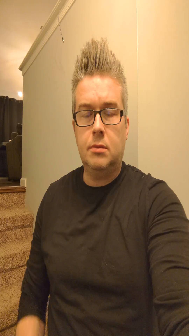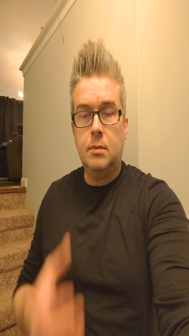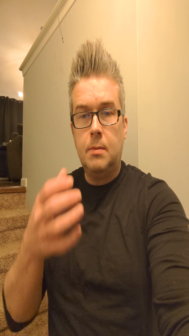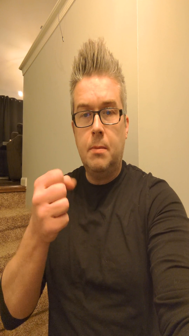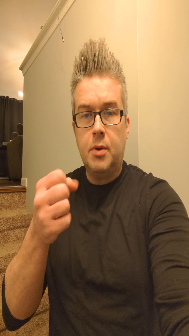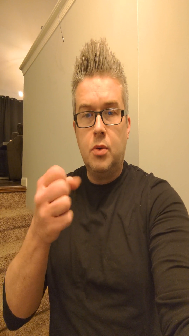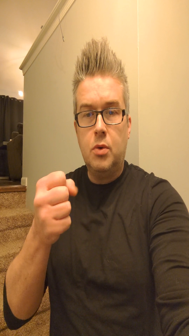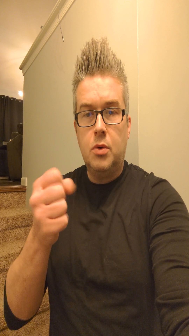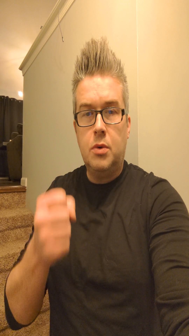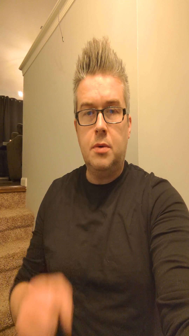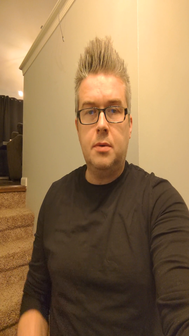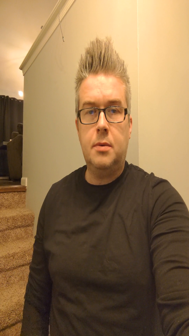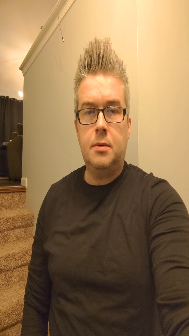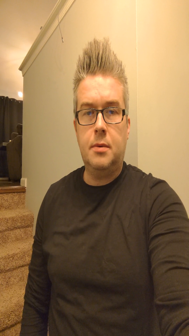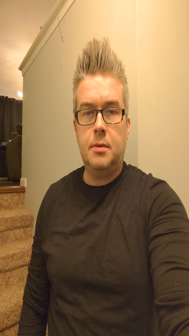milk